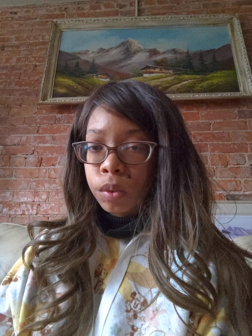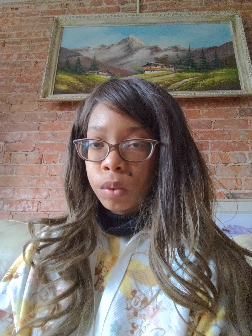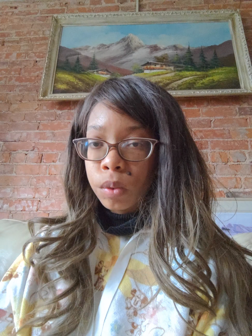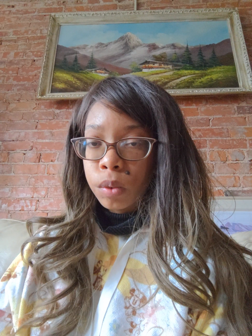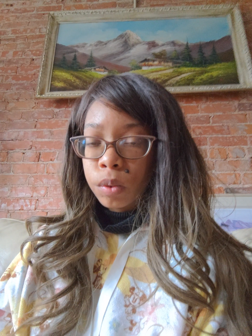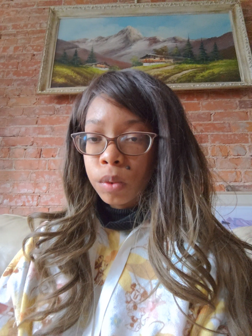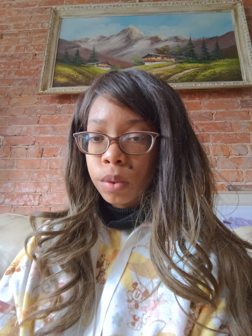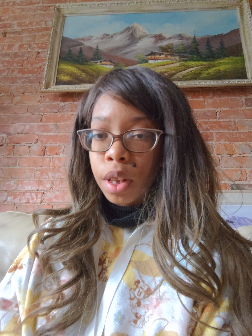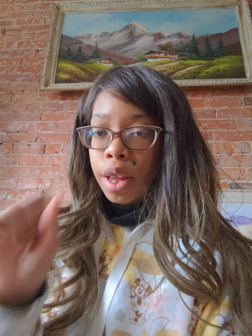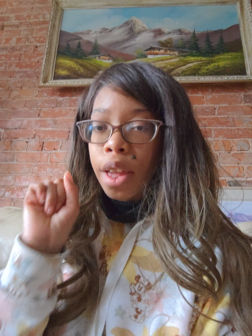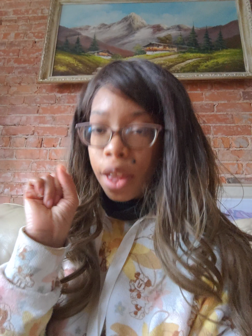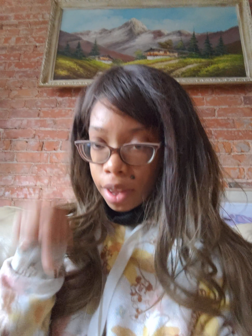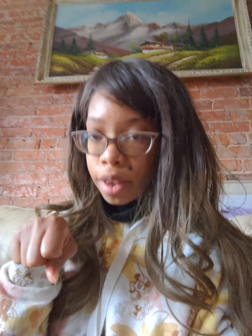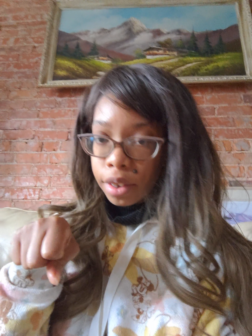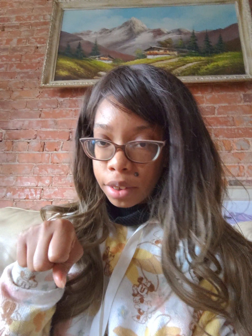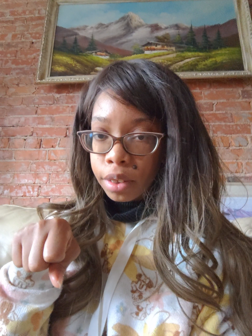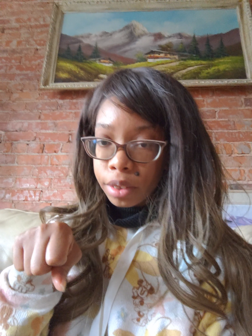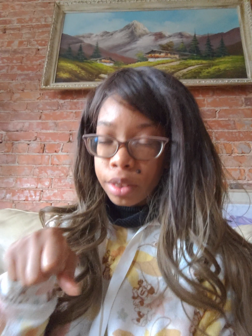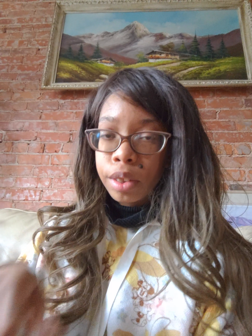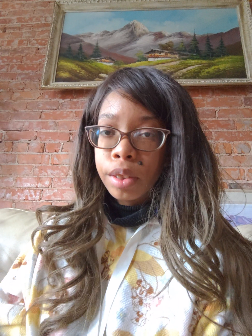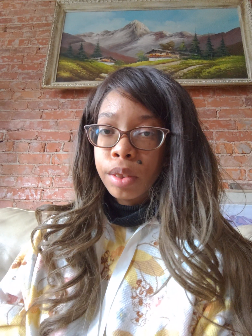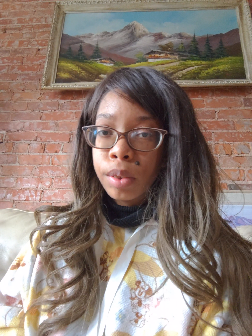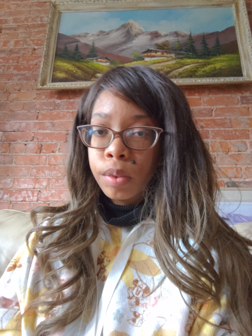can